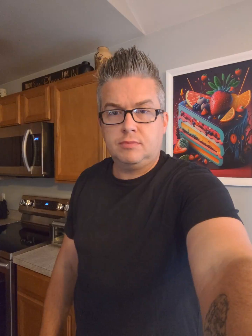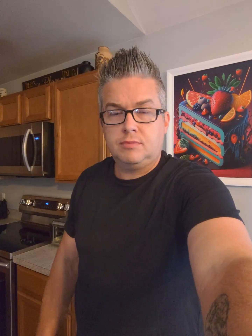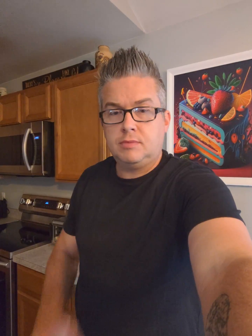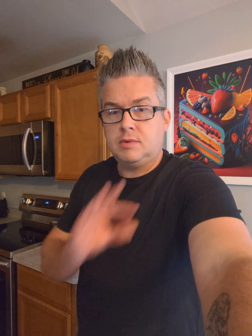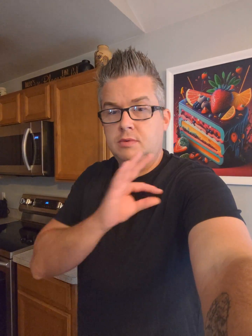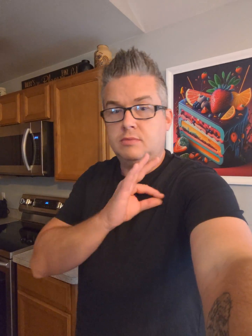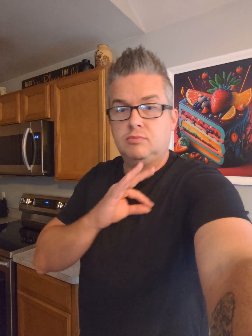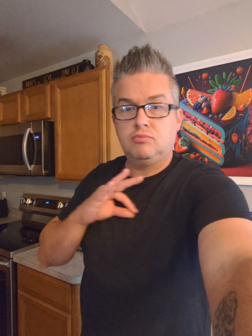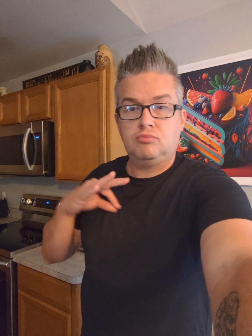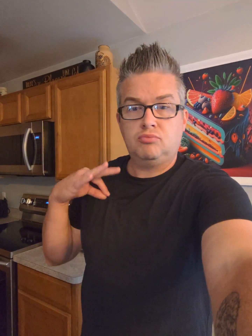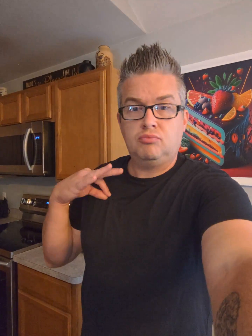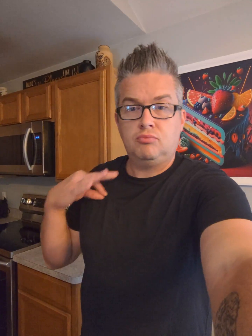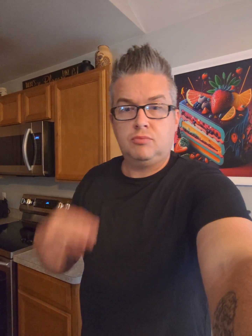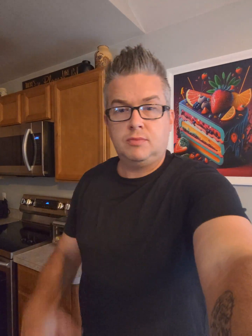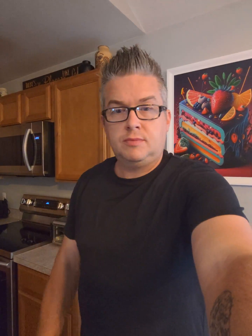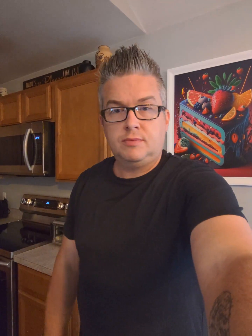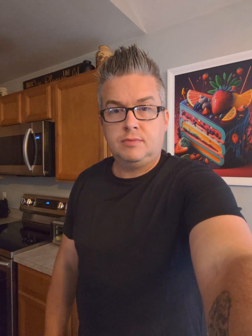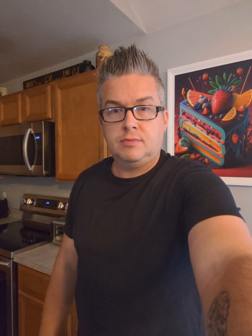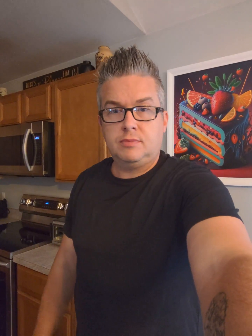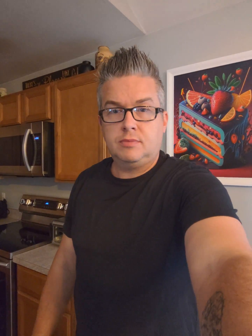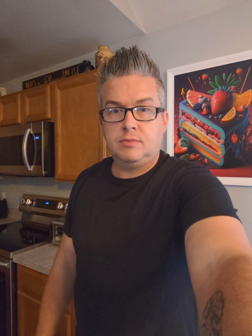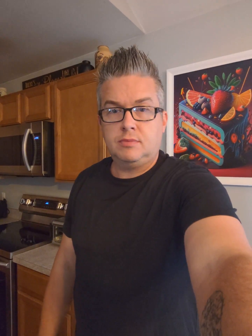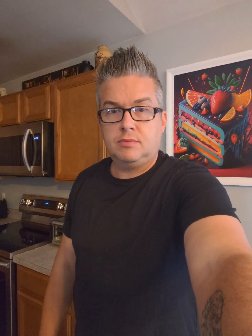beads